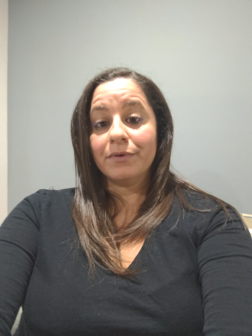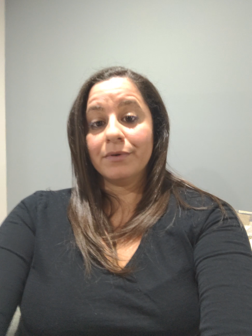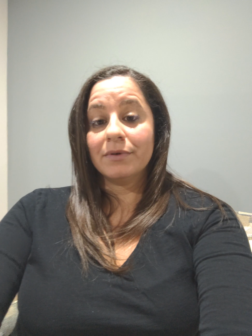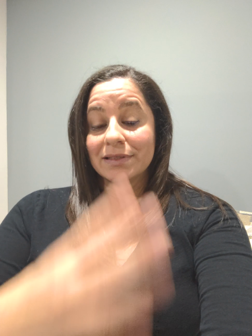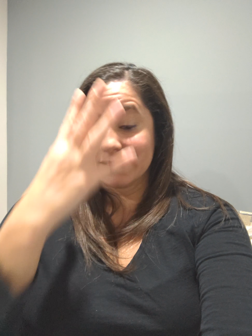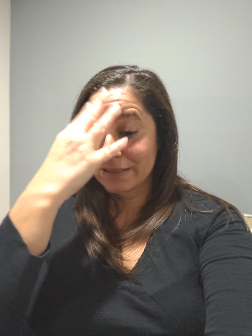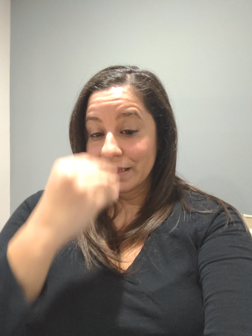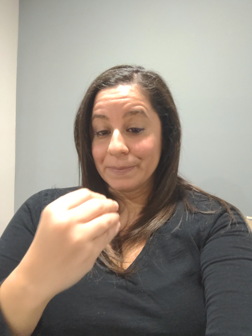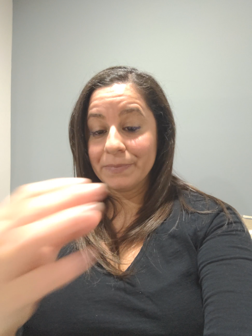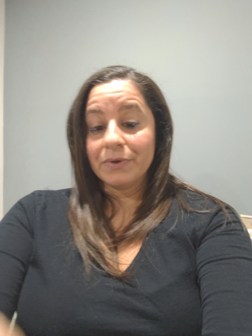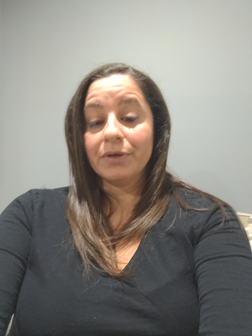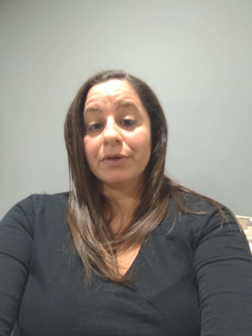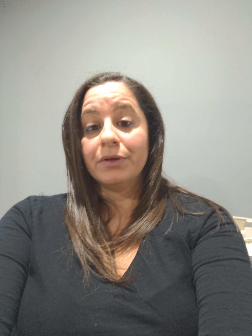sleep